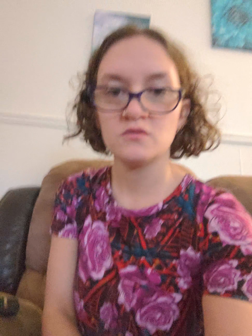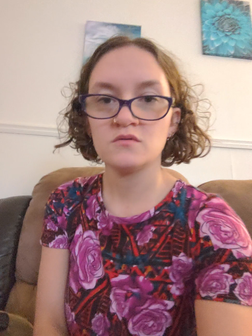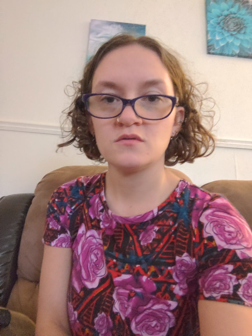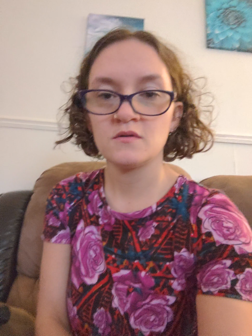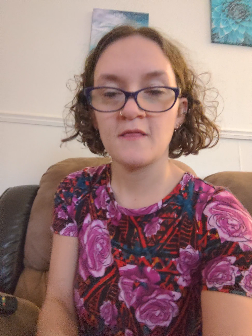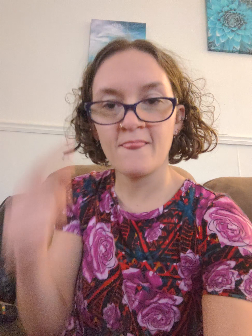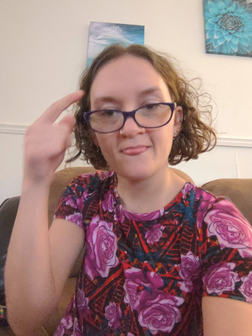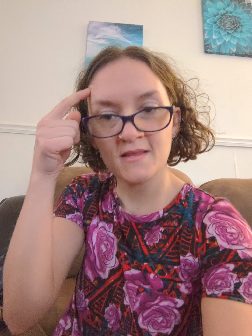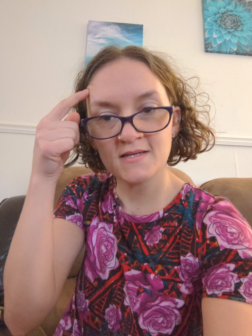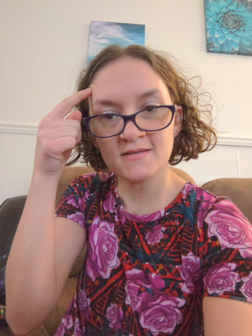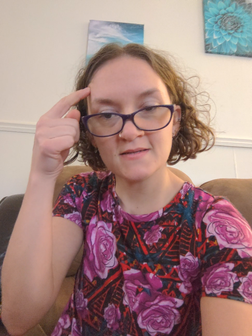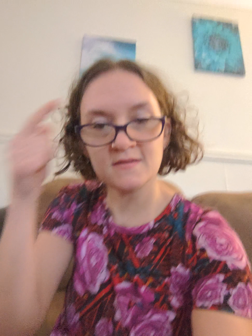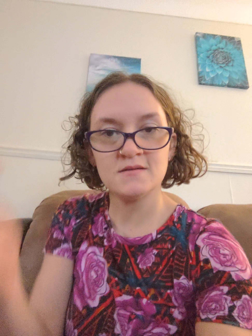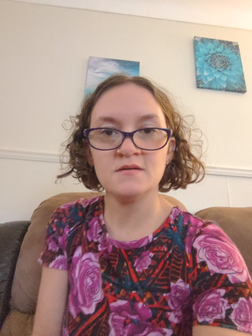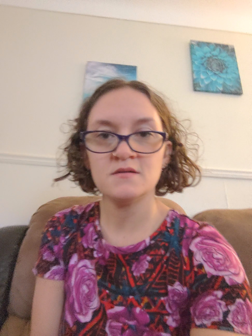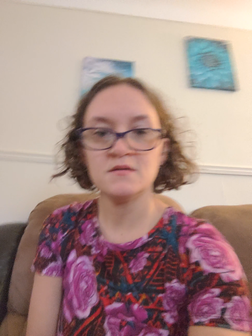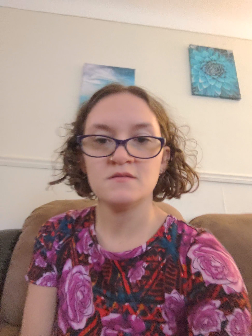think